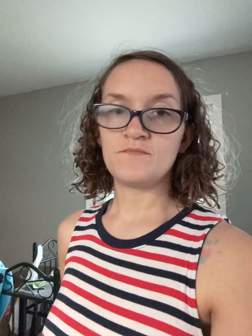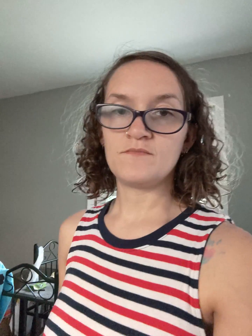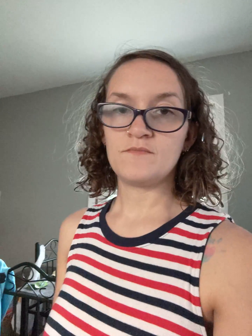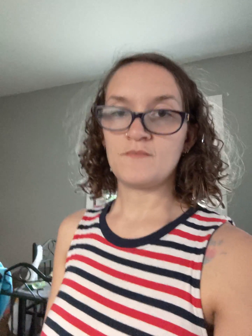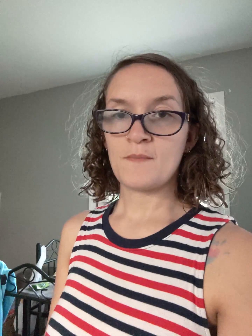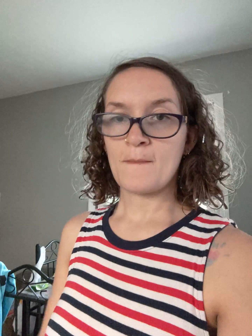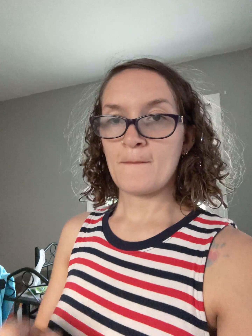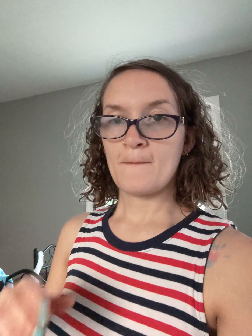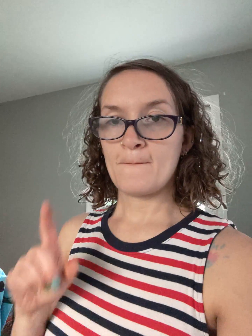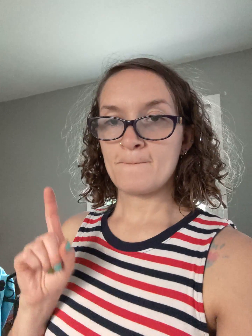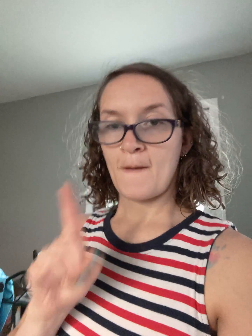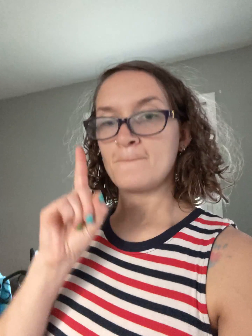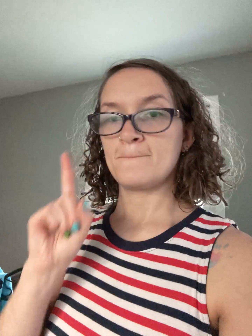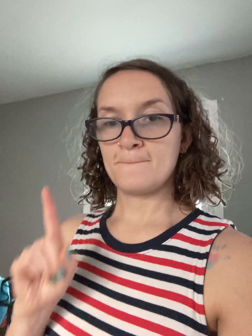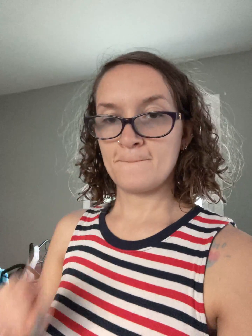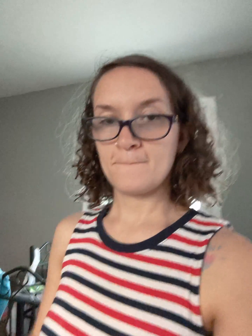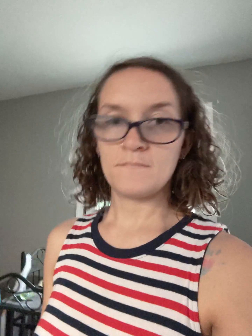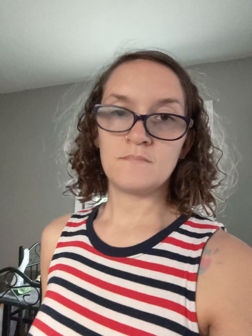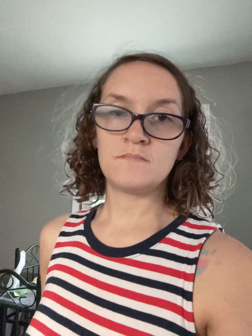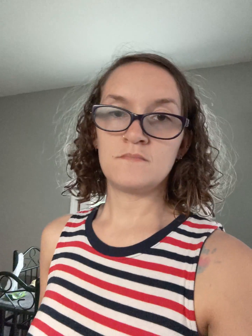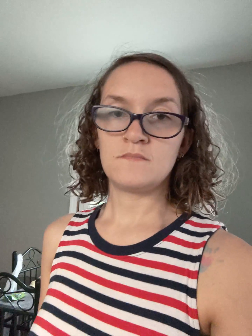bump